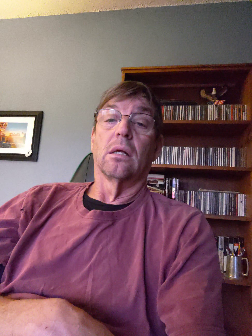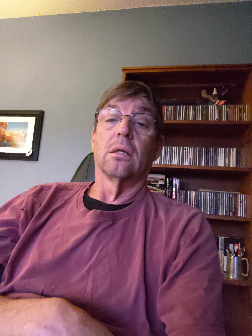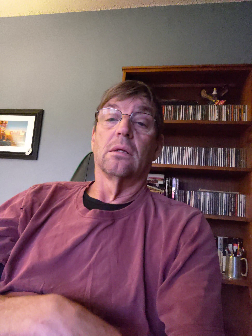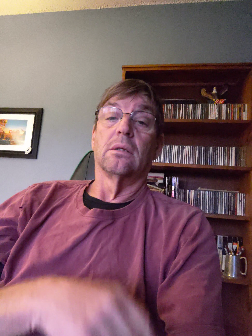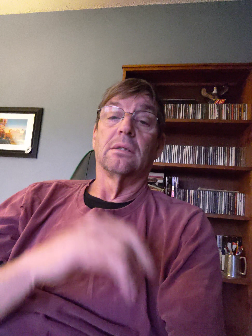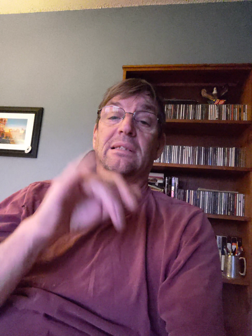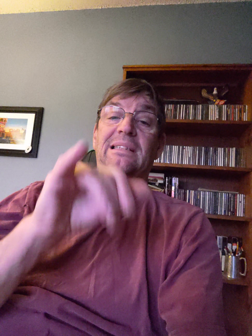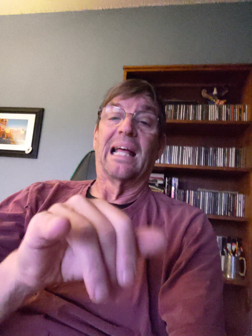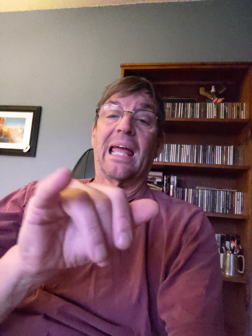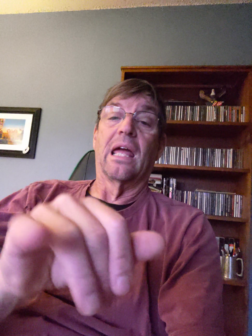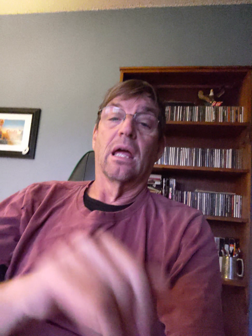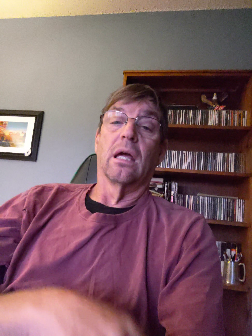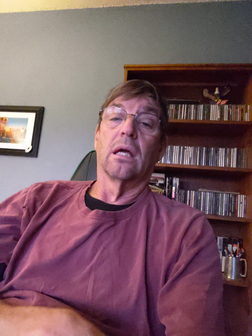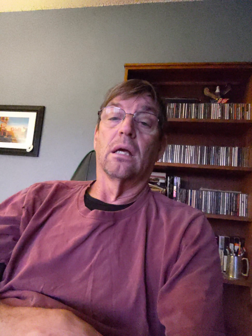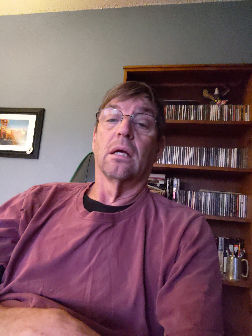stay